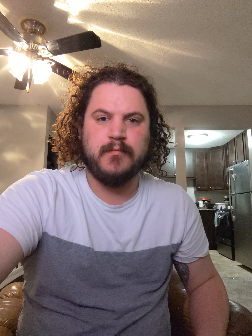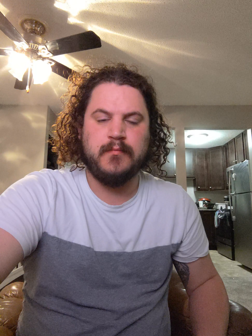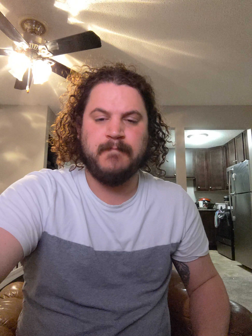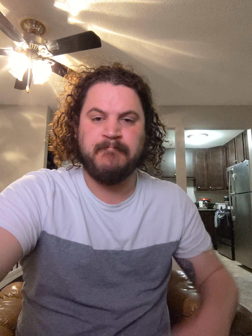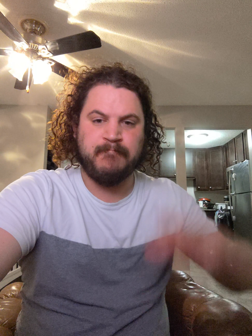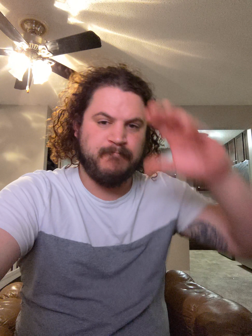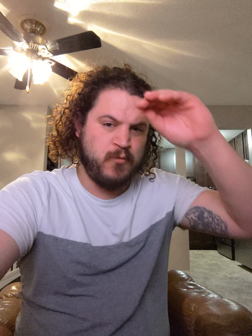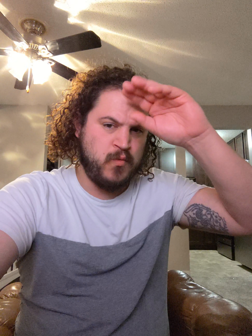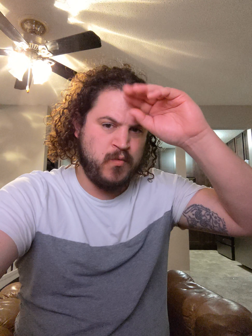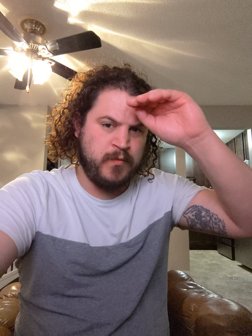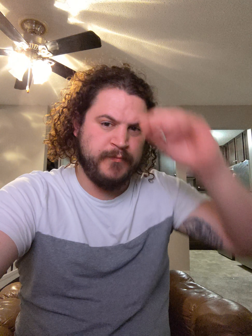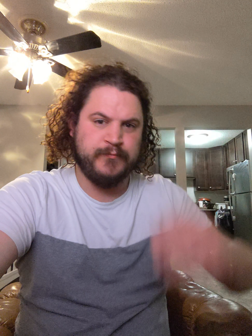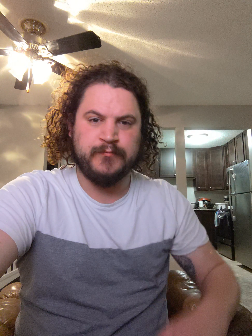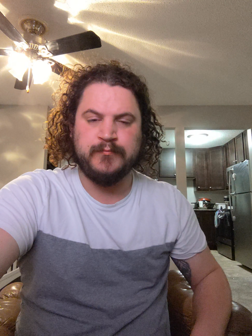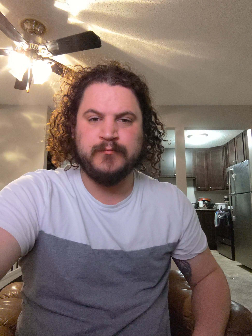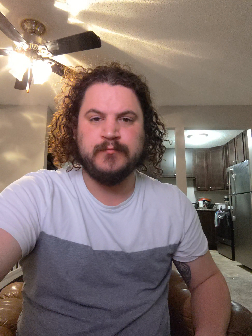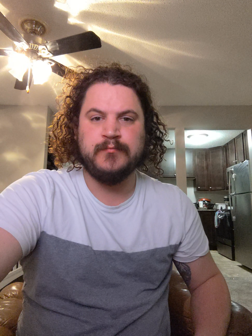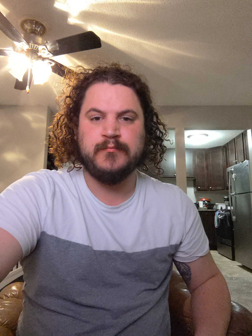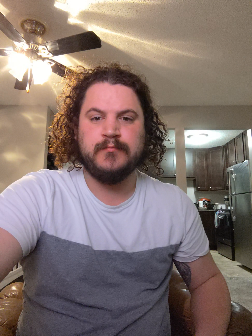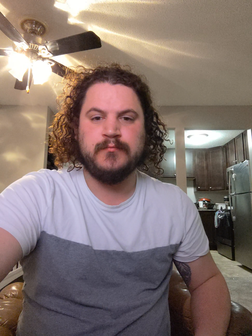boy